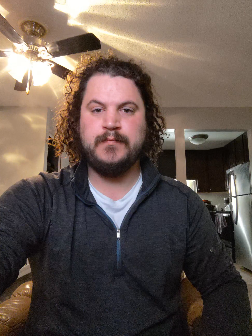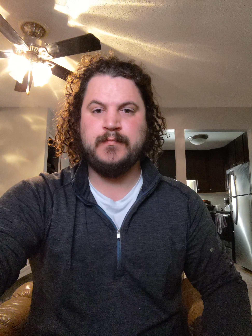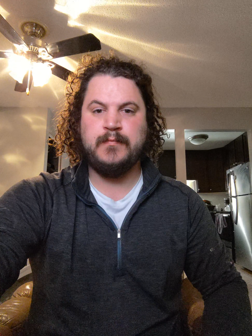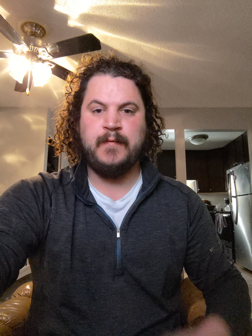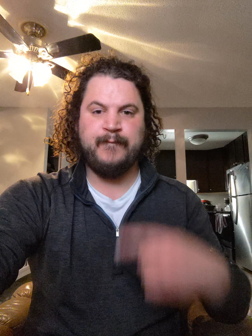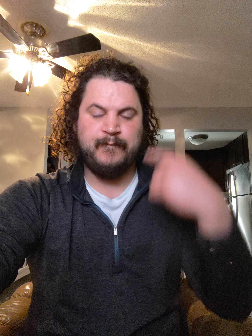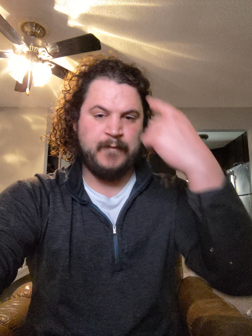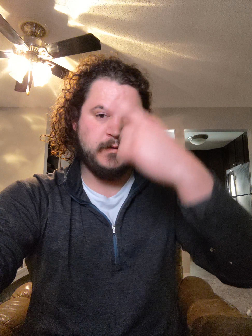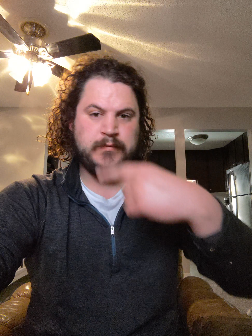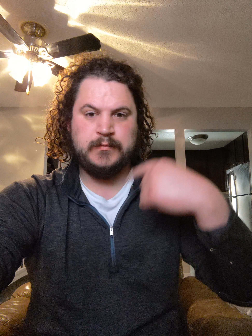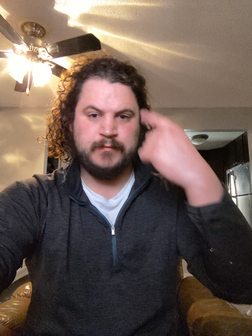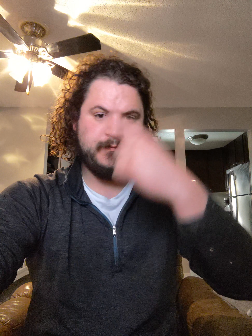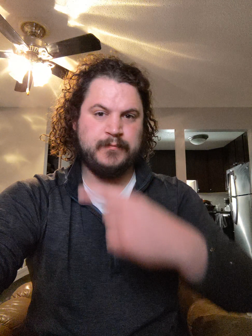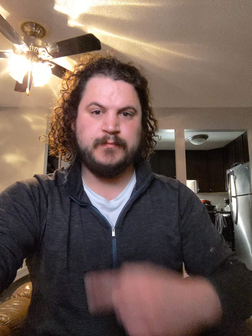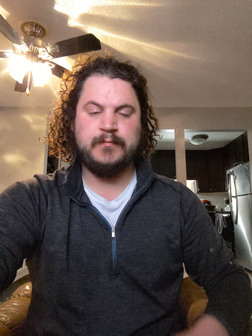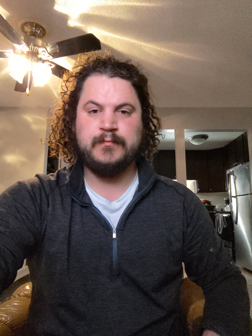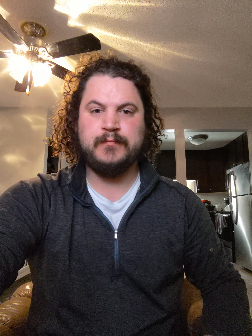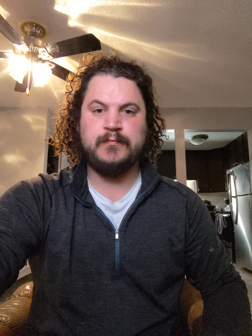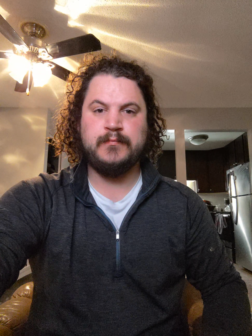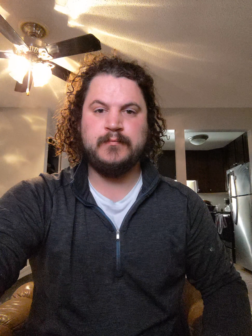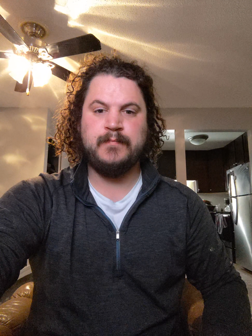face